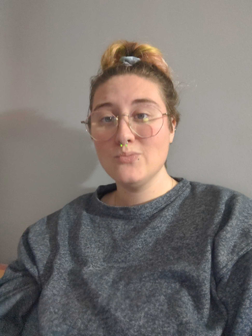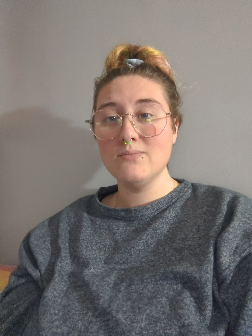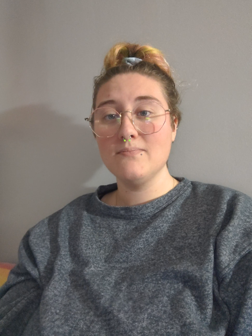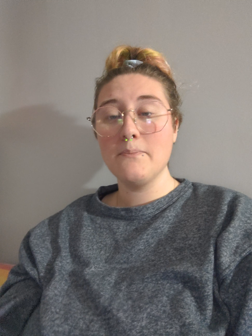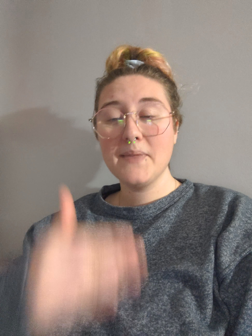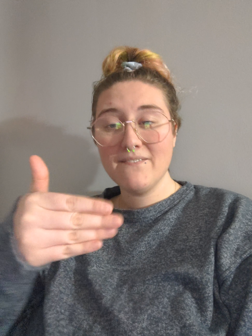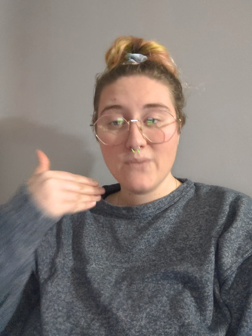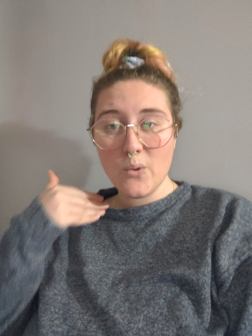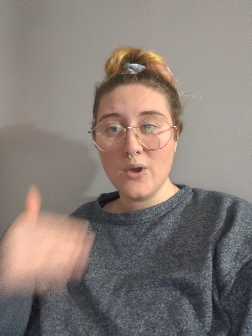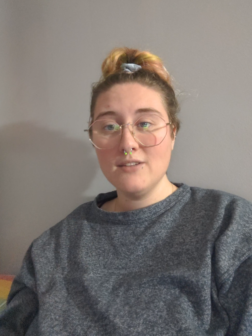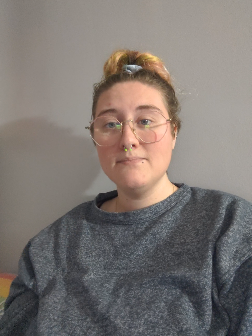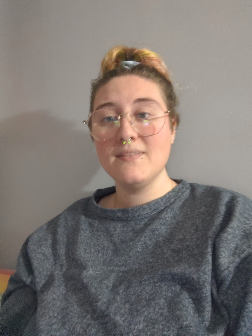before